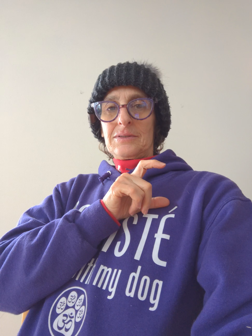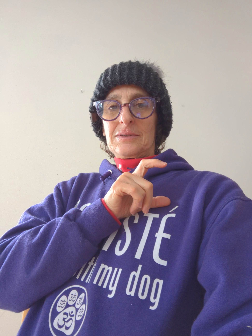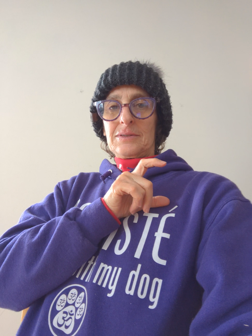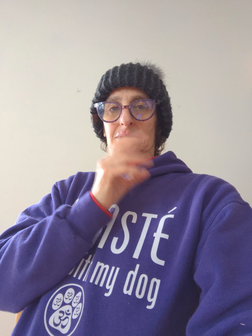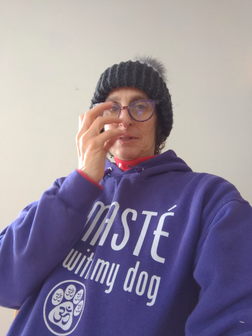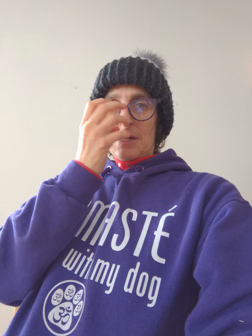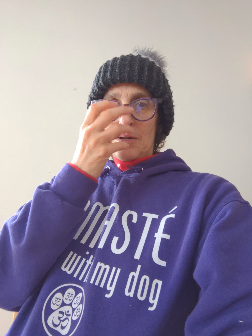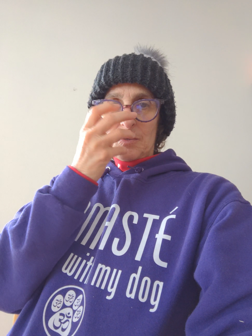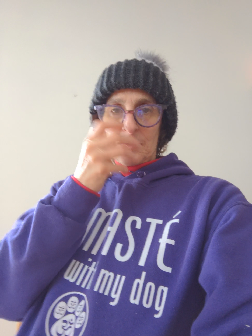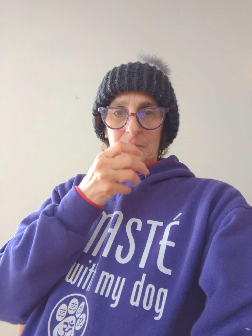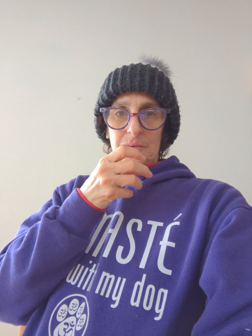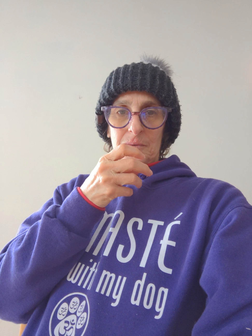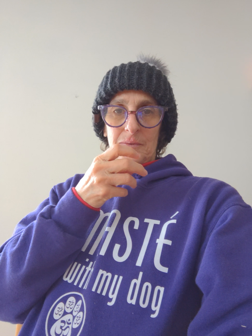clown